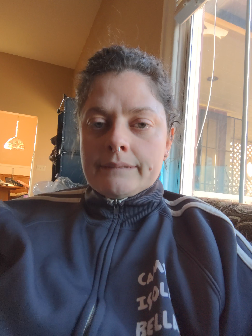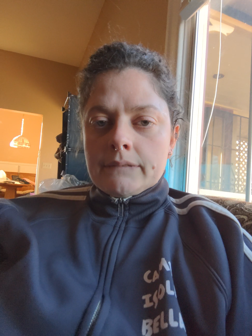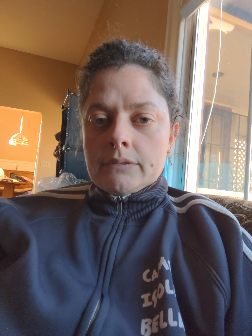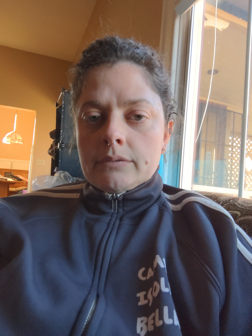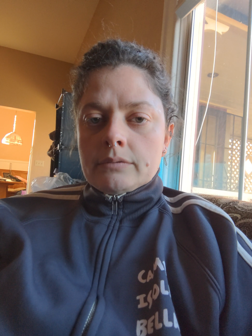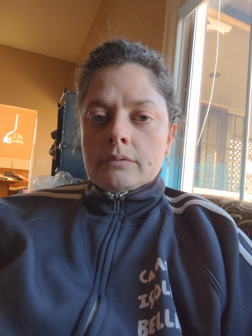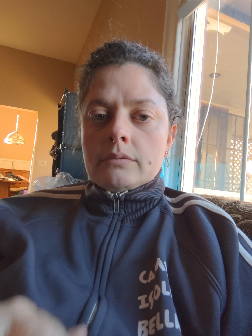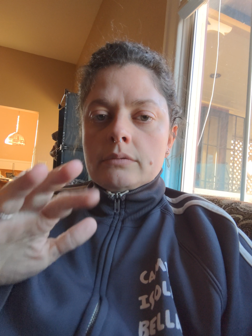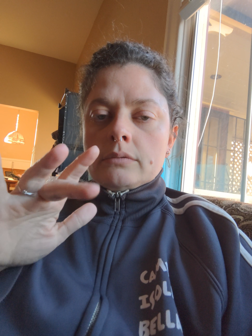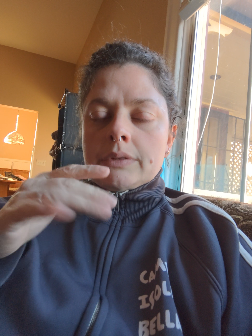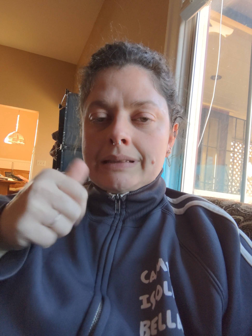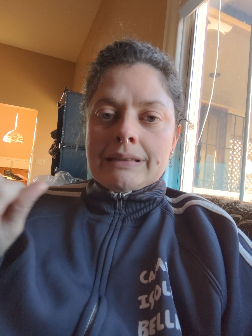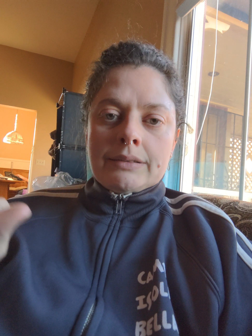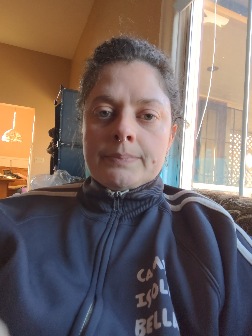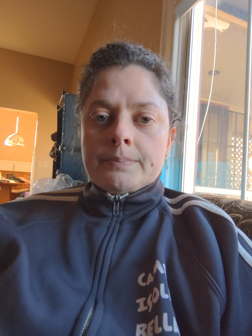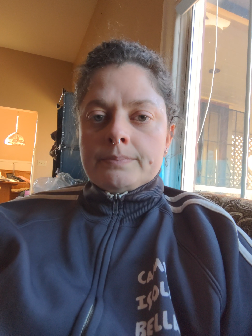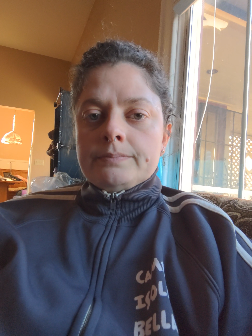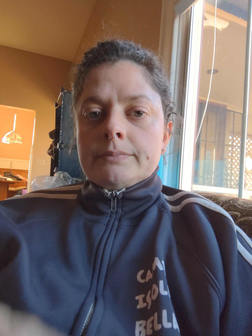any